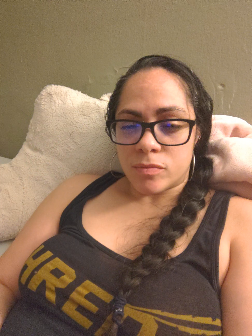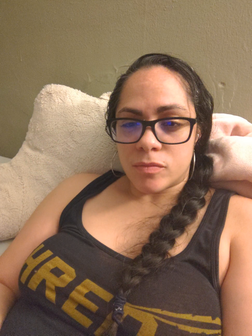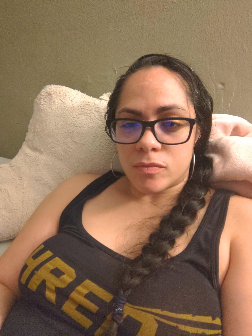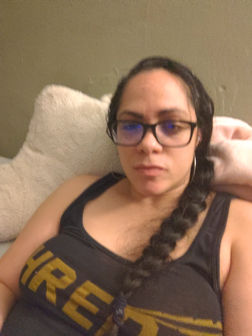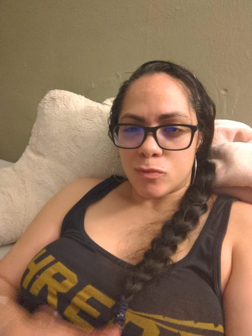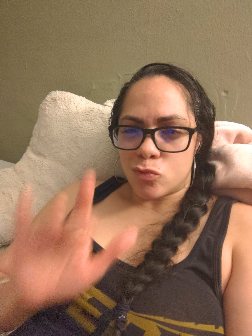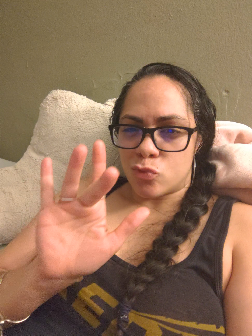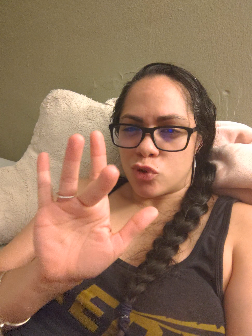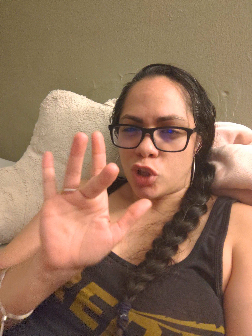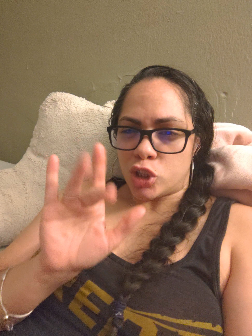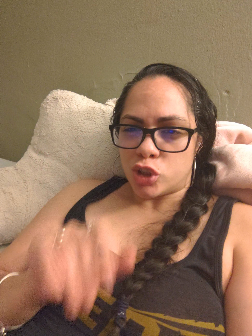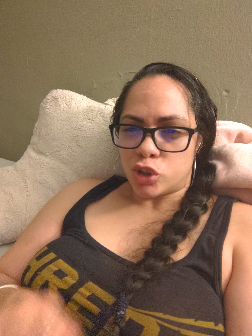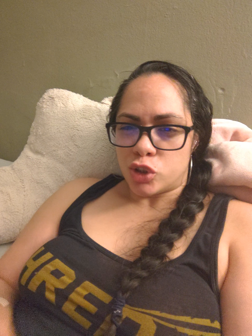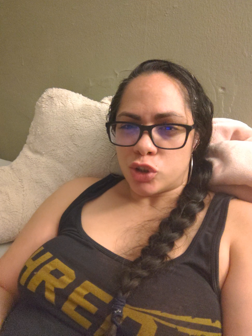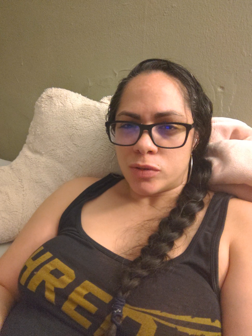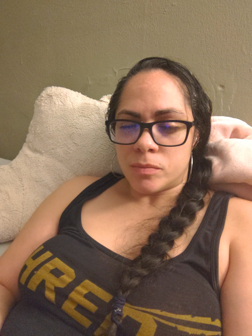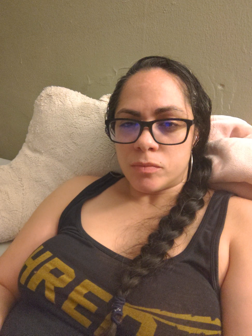touch